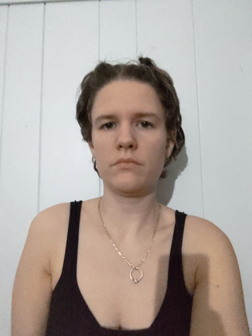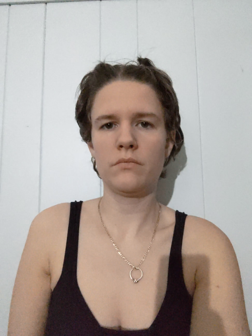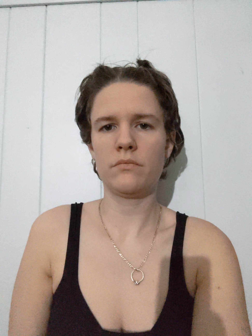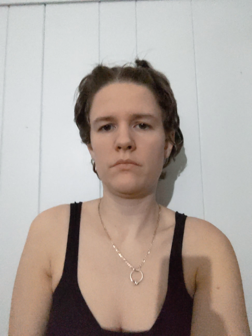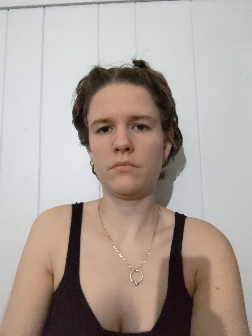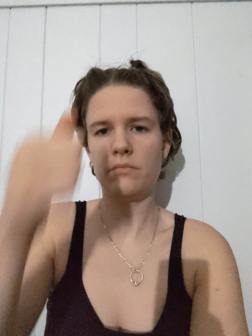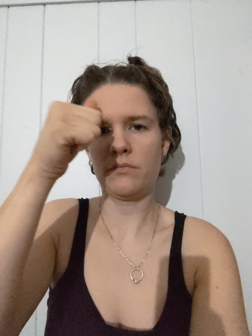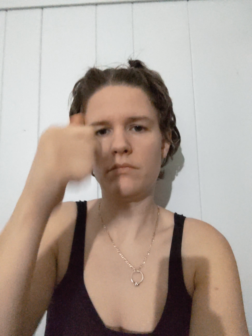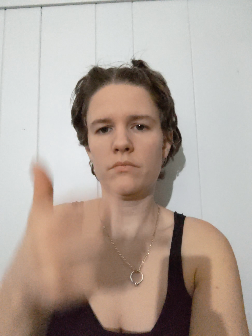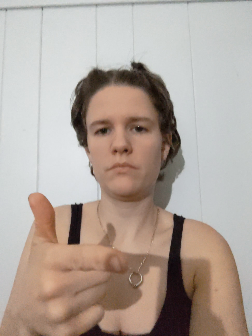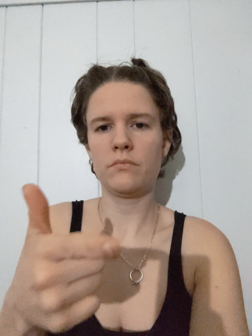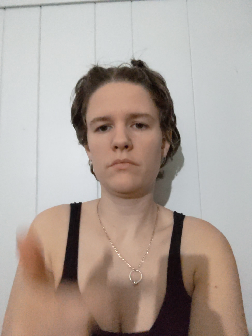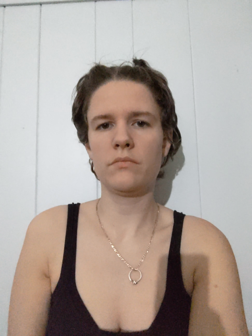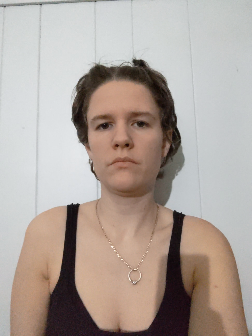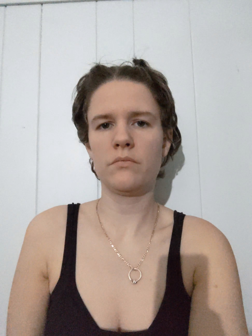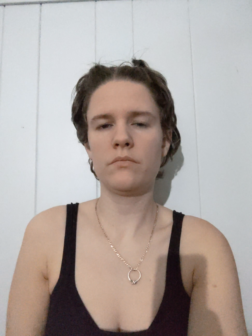brother